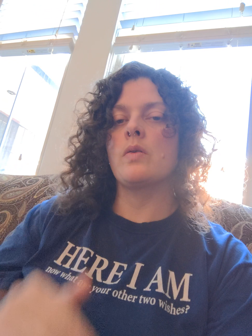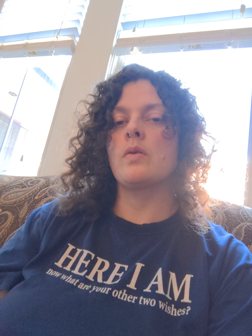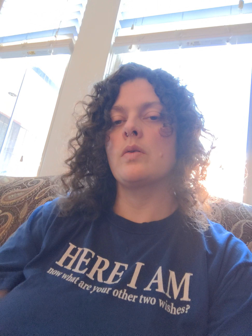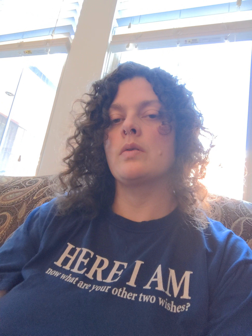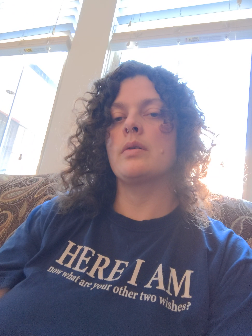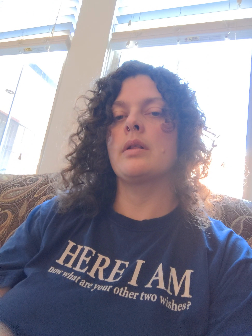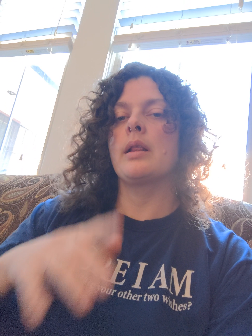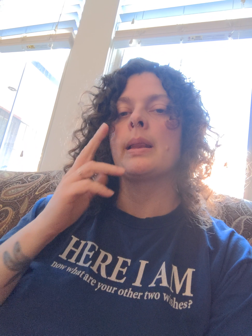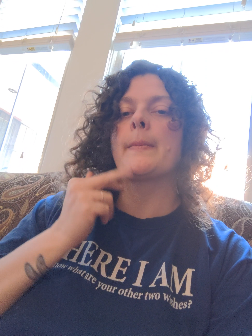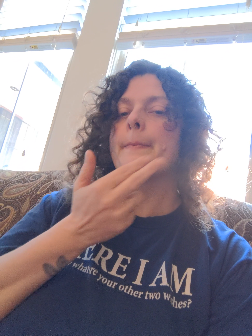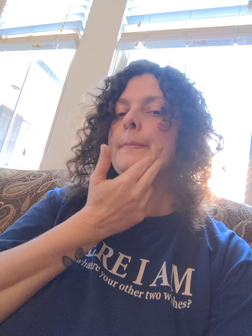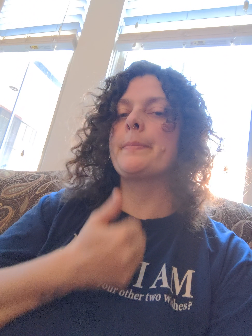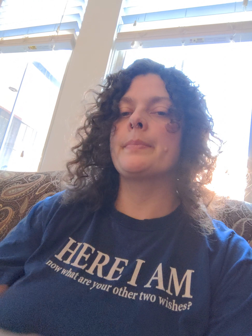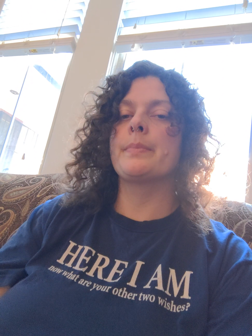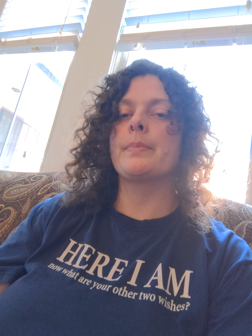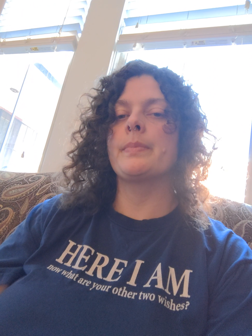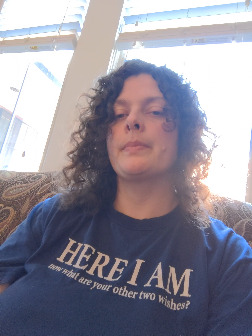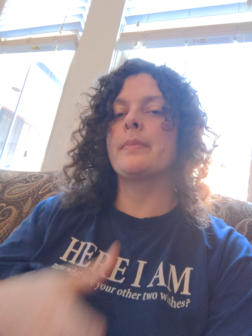napkin